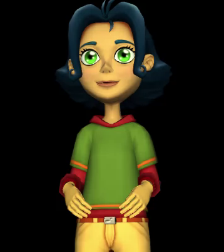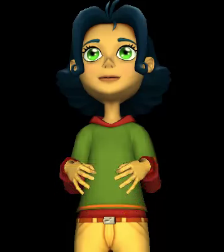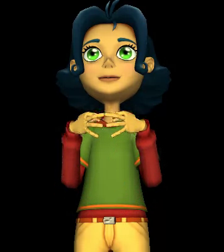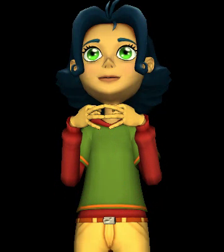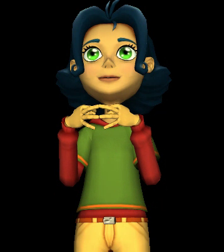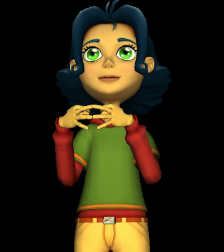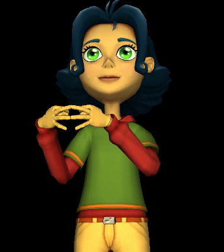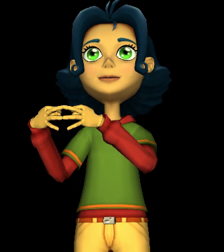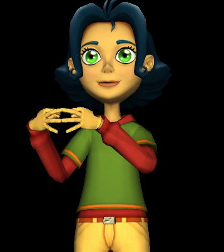مجتهد